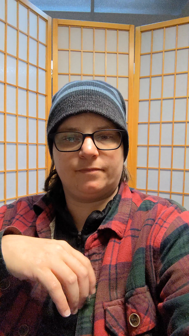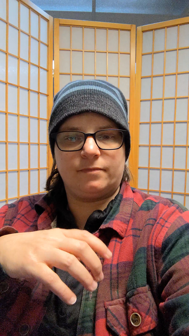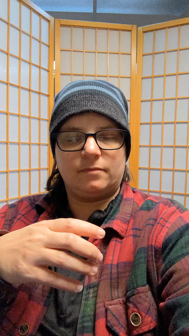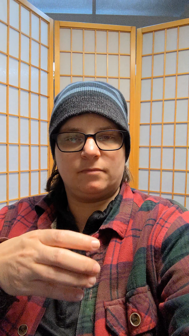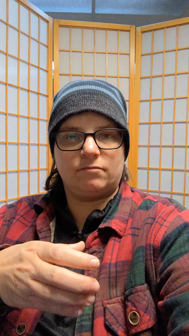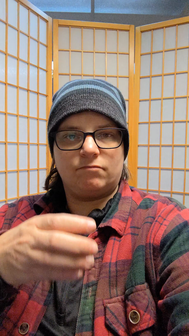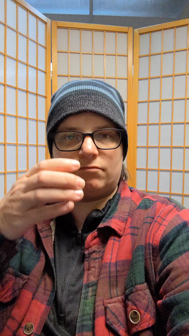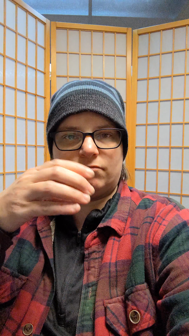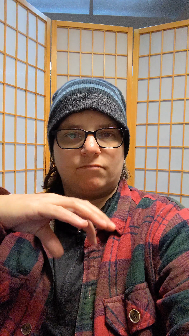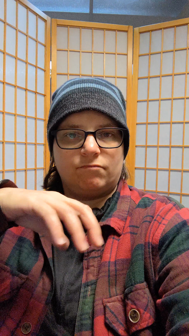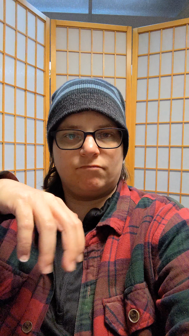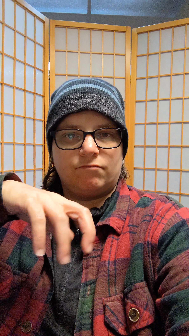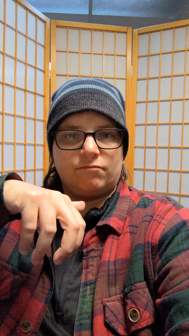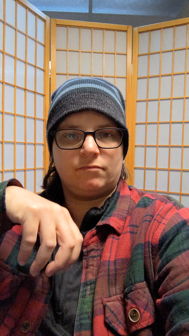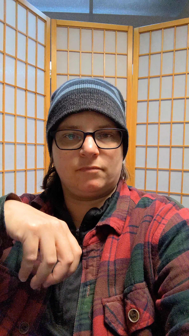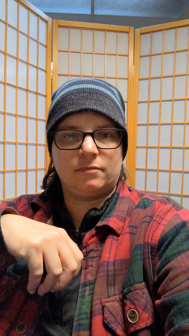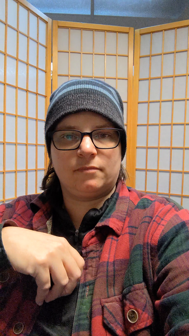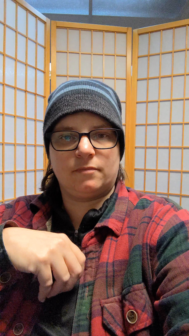jar